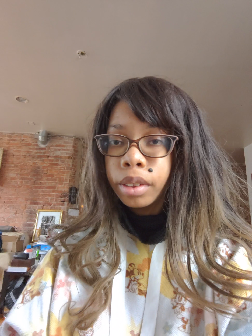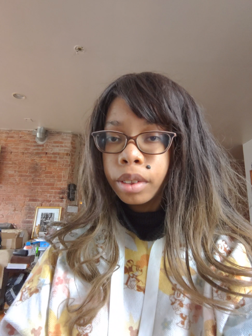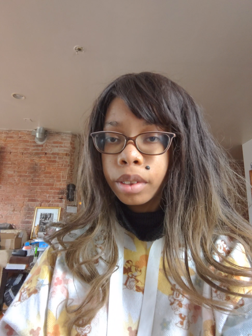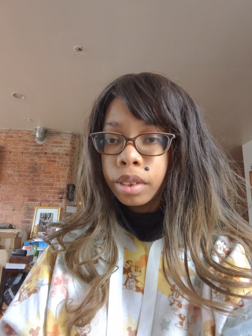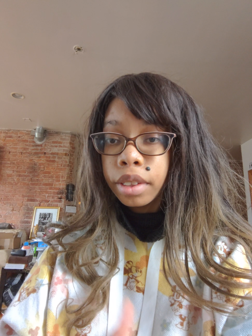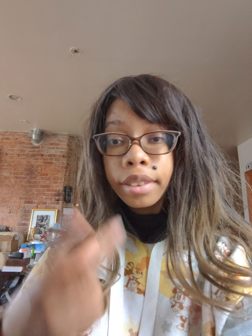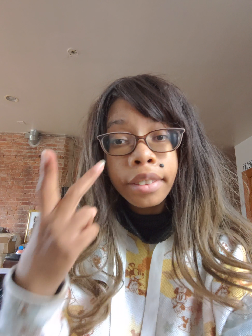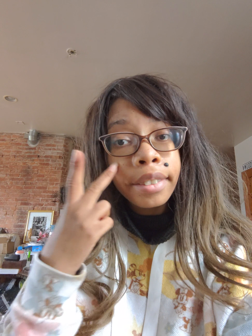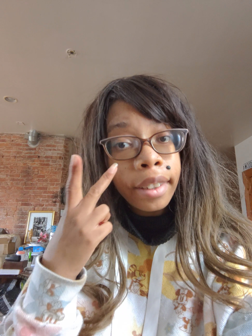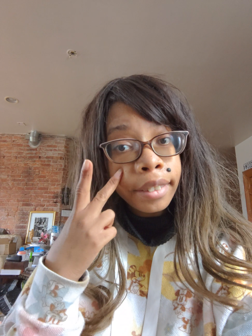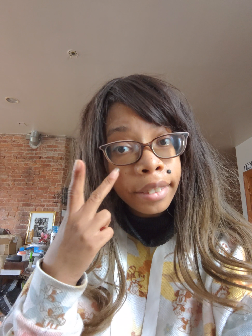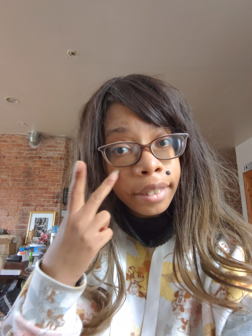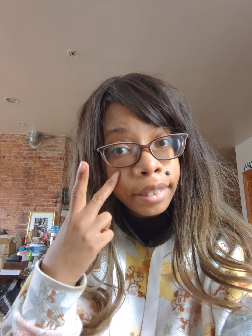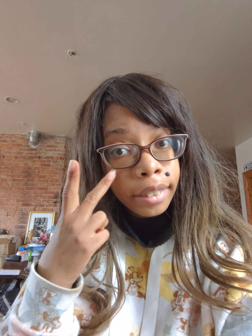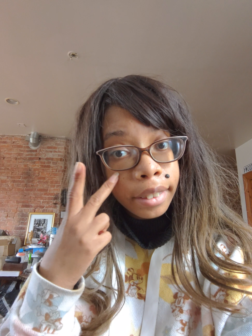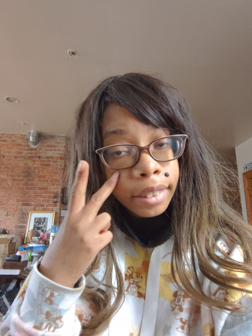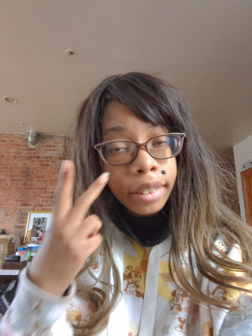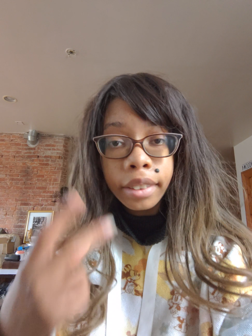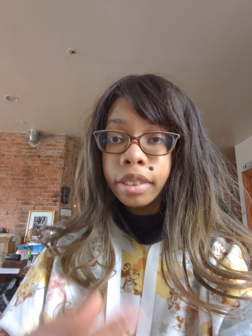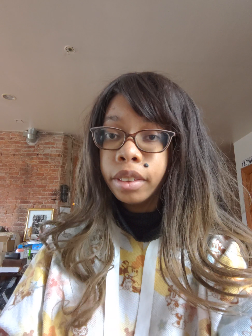see